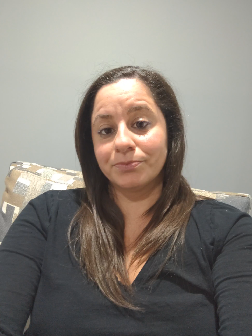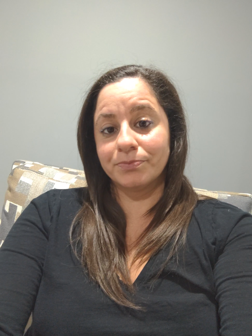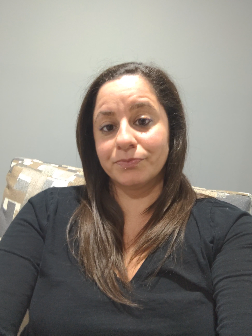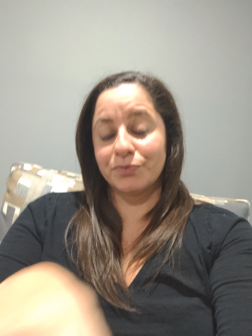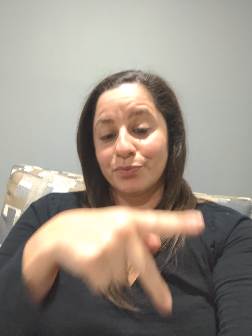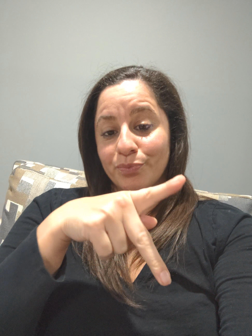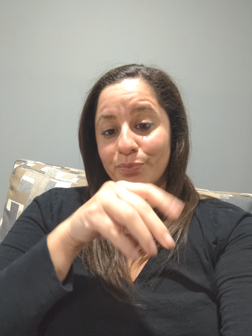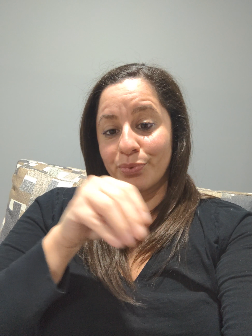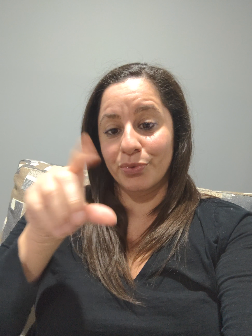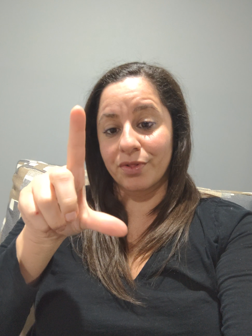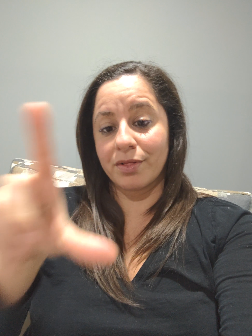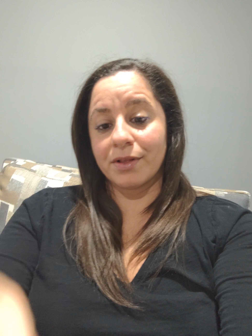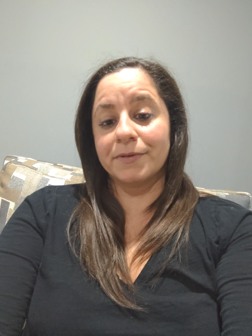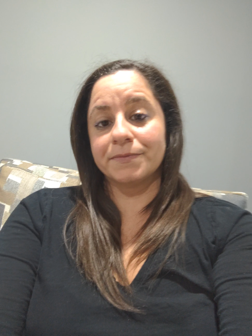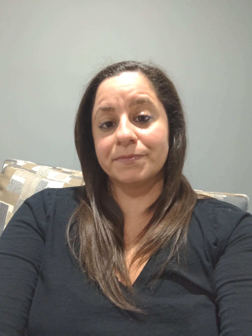pool